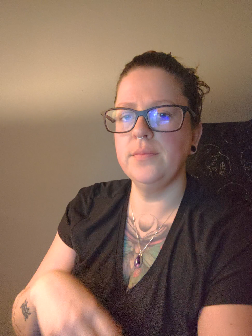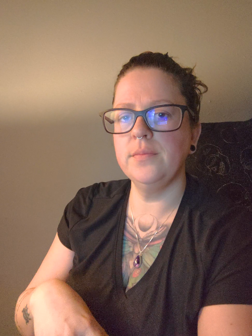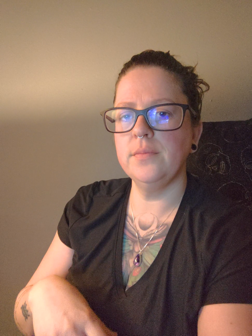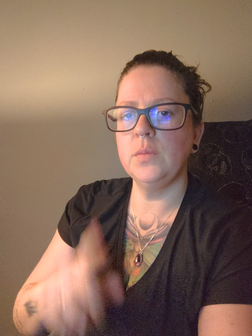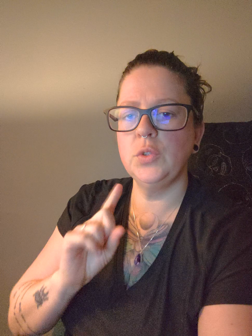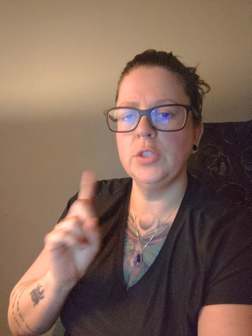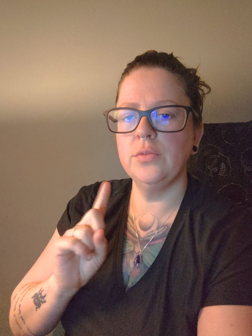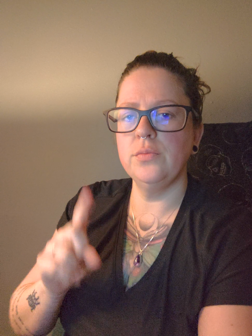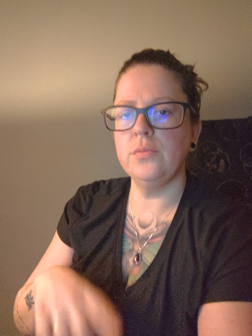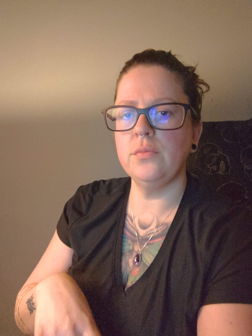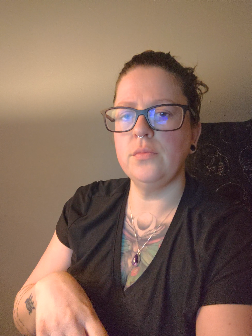where